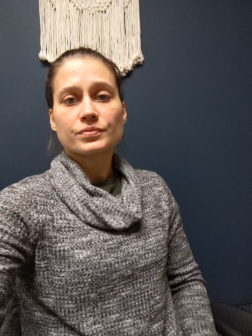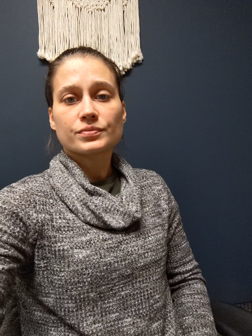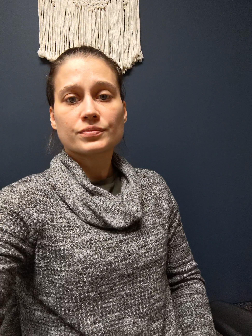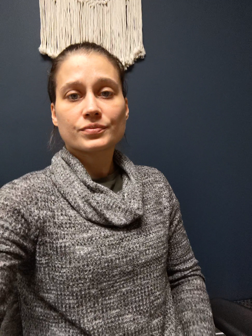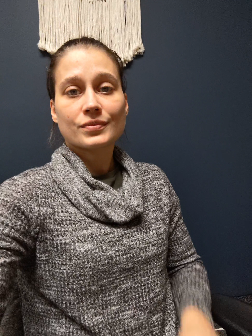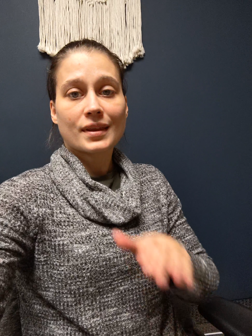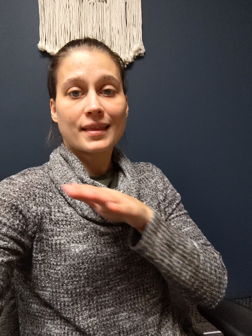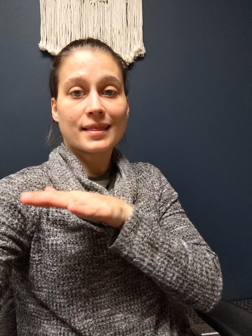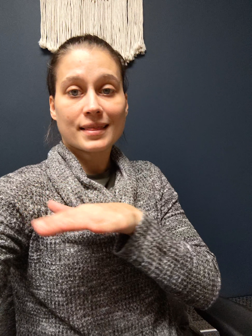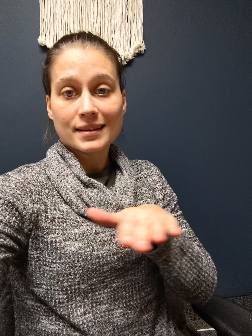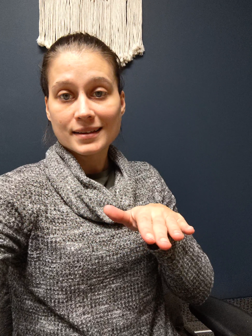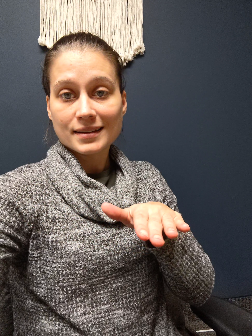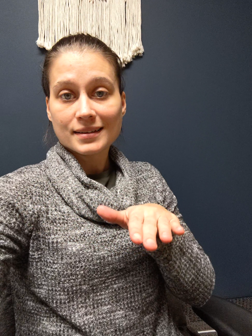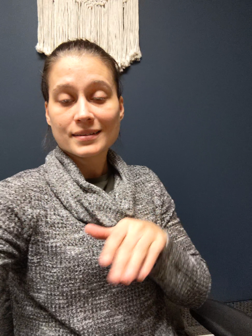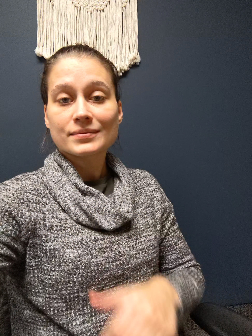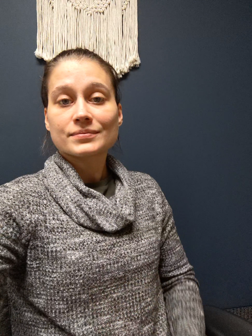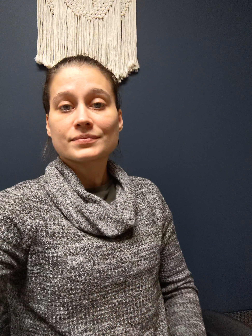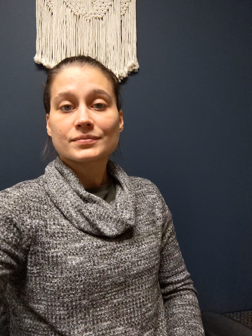clean